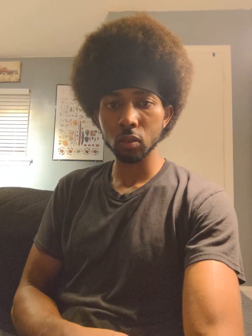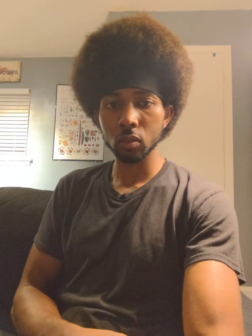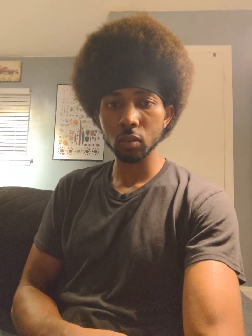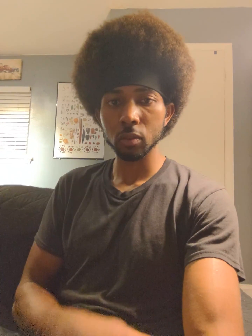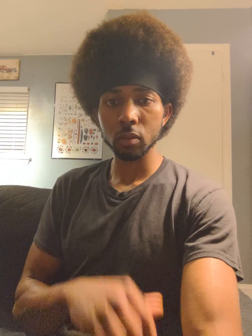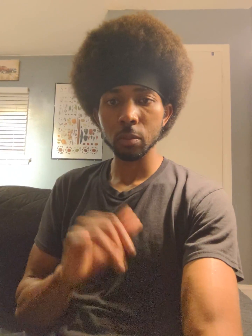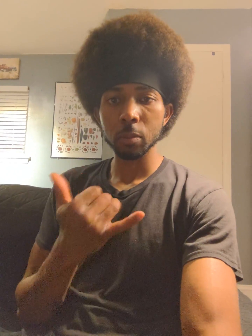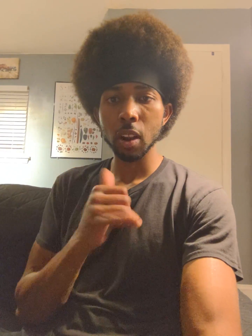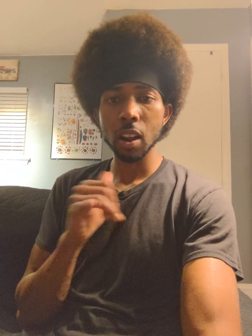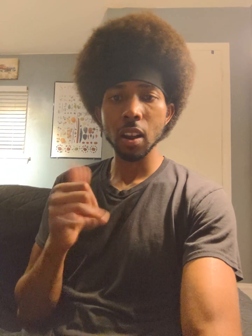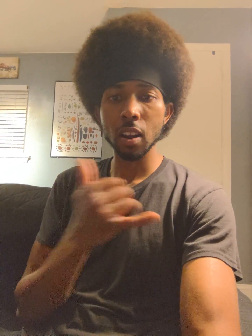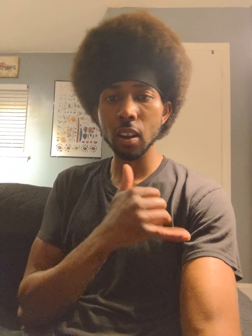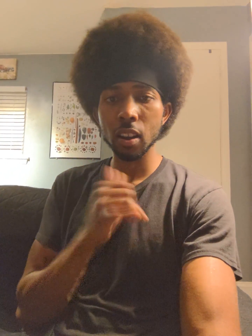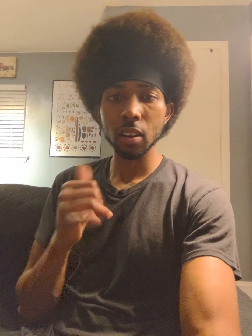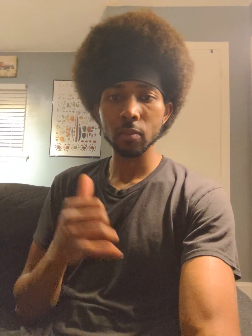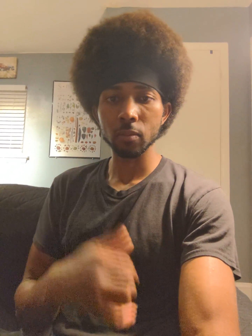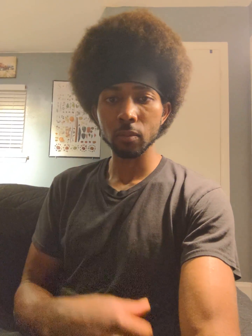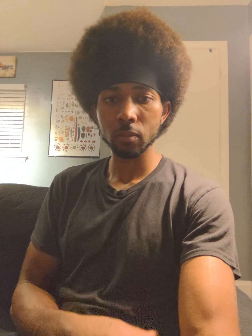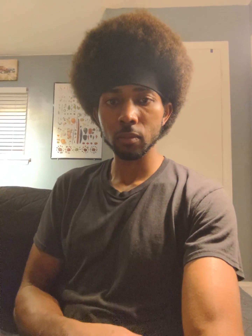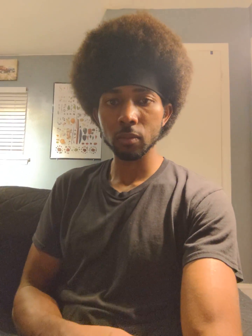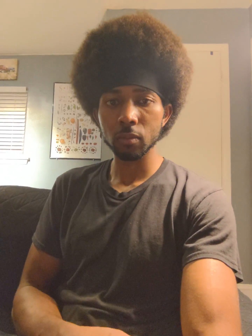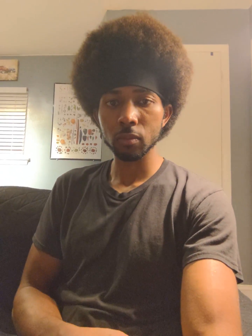play